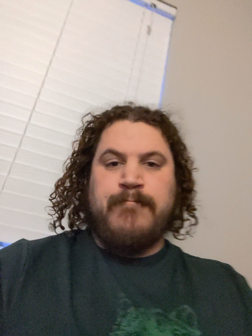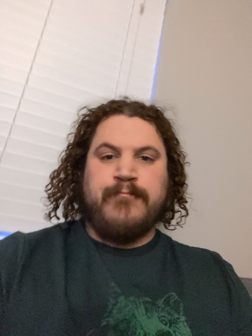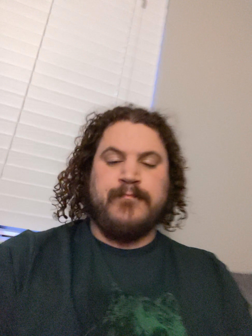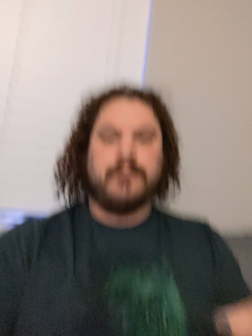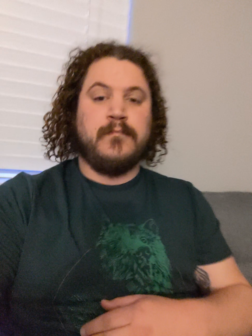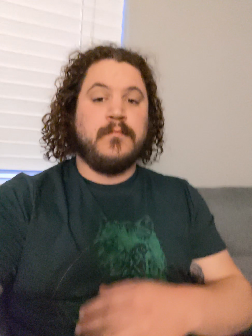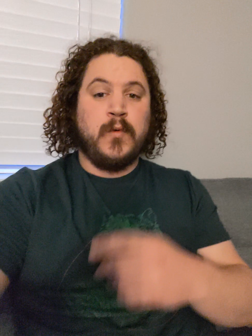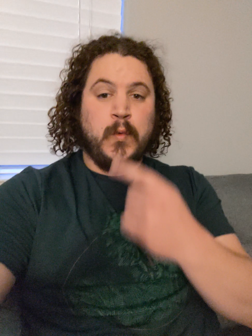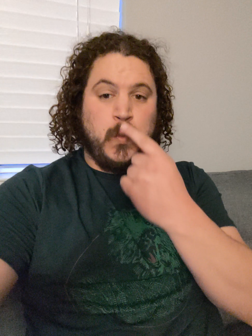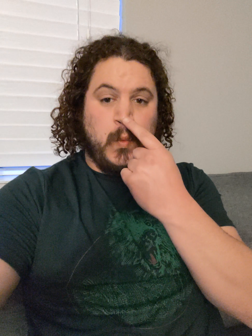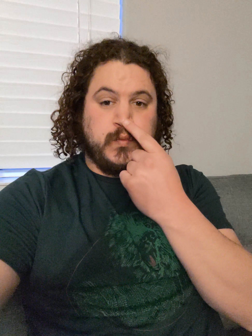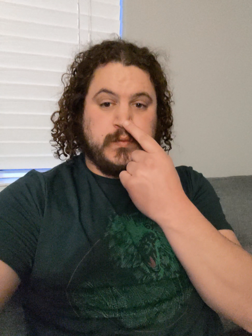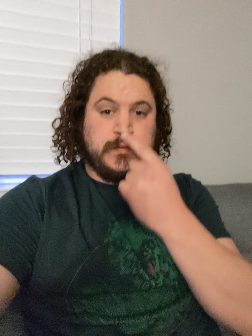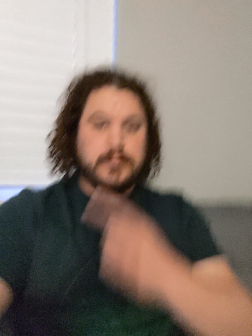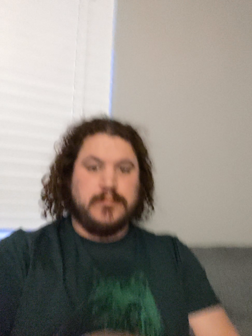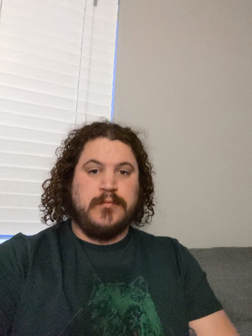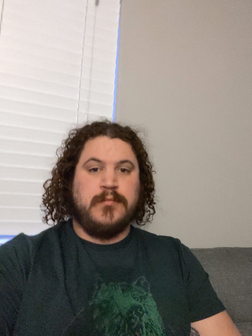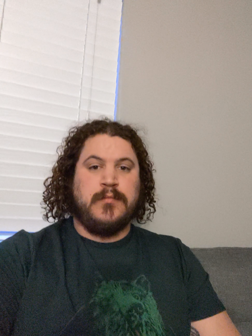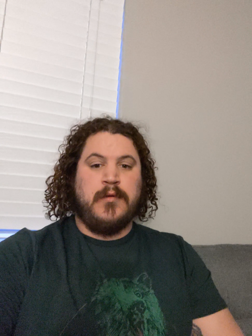nose